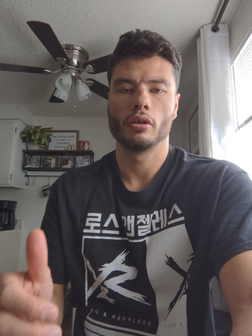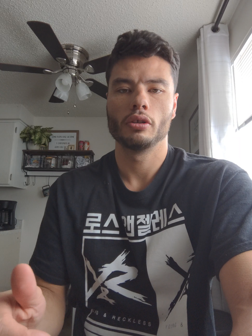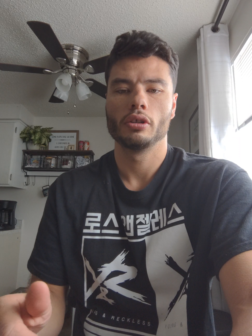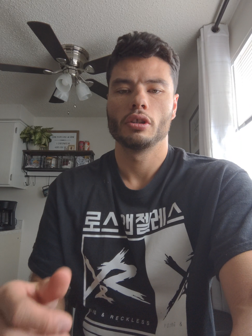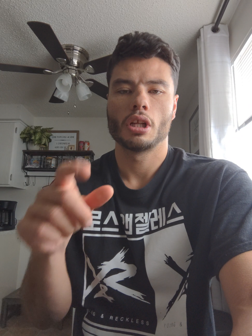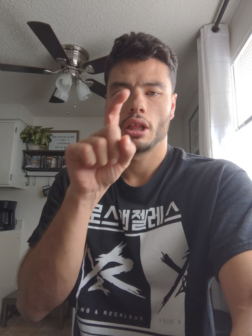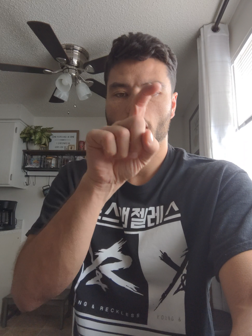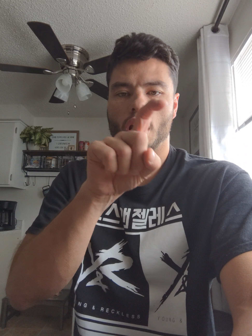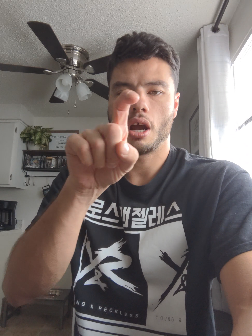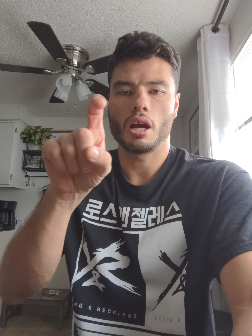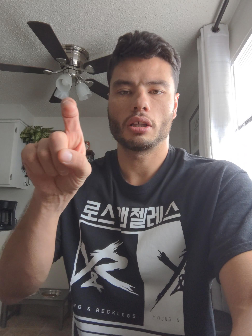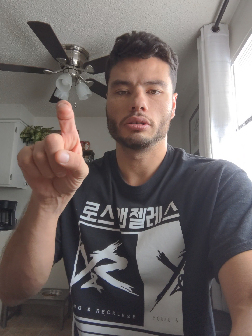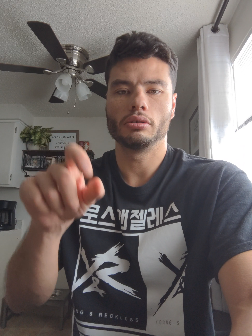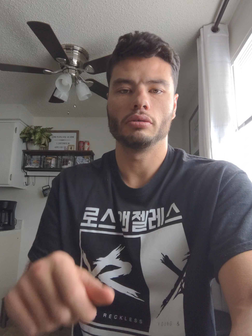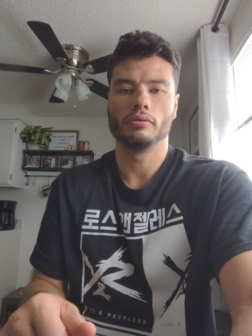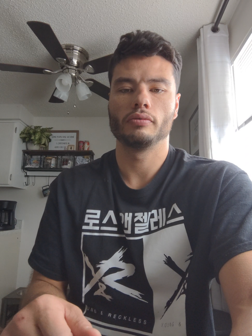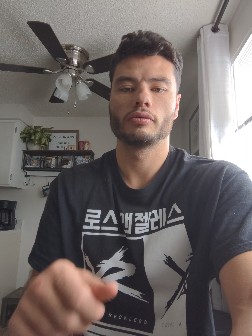closet